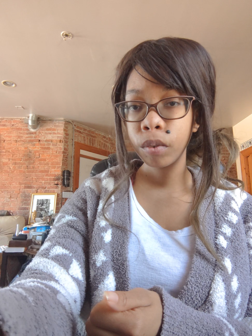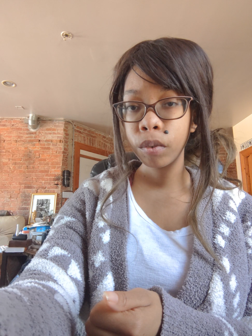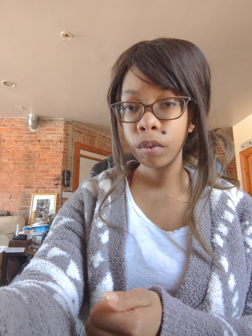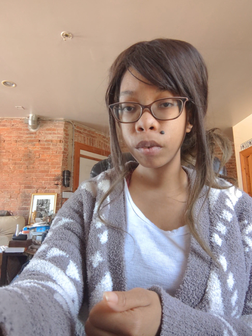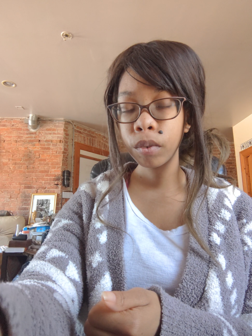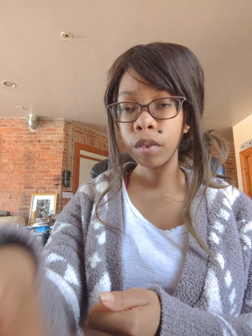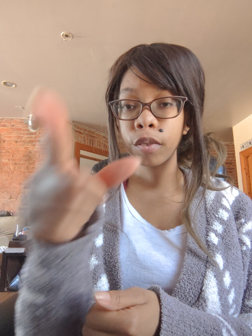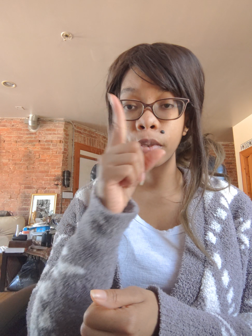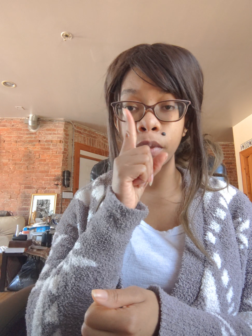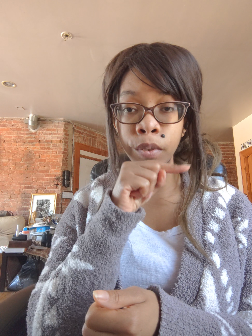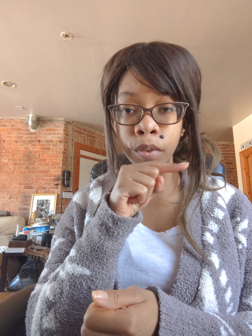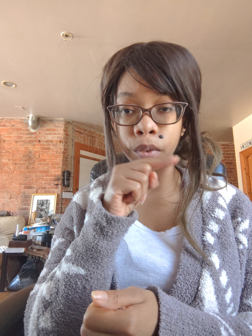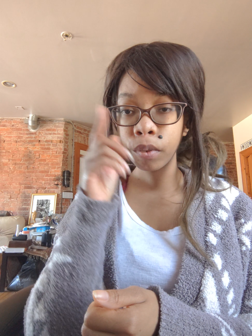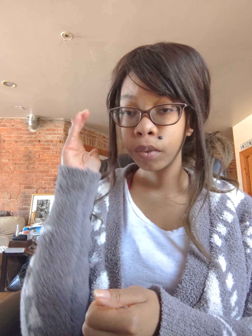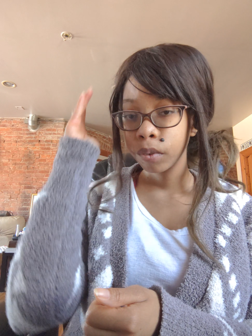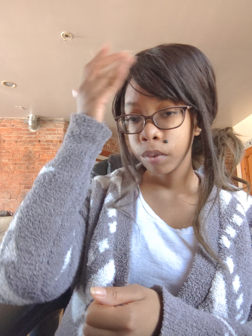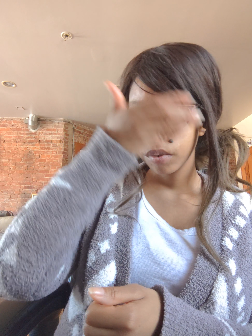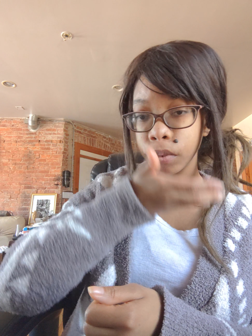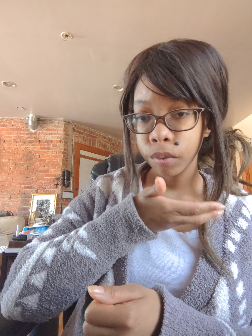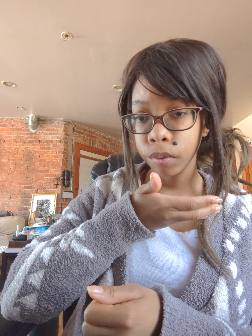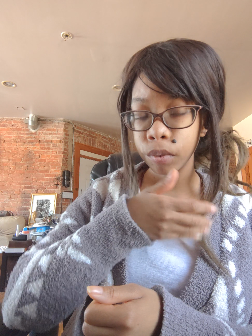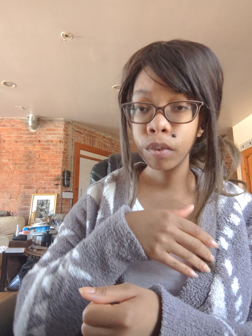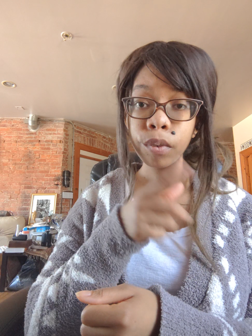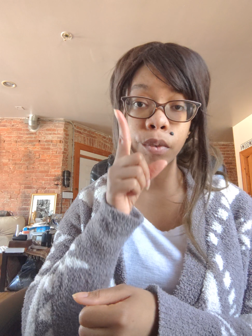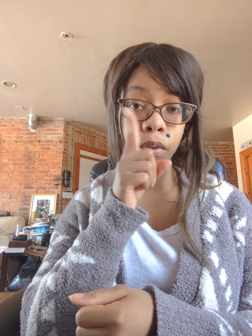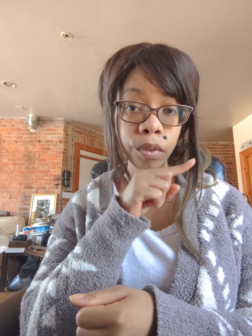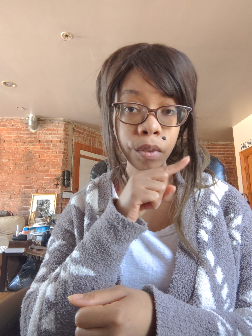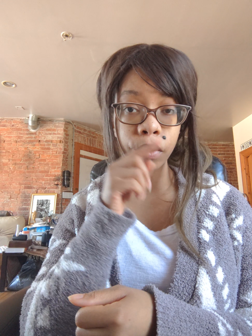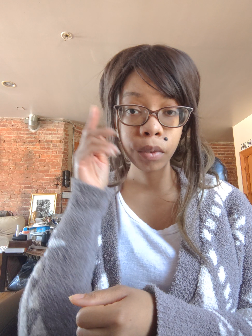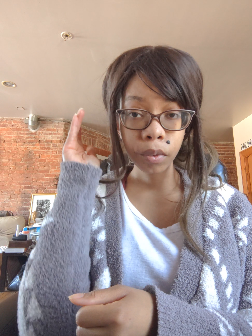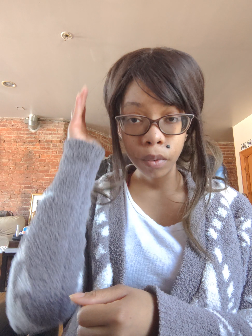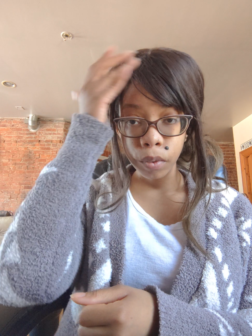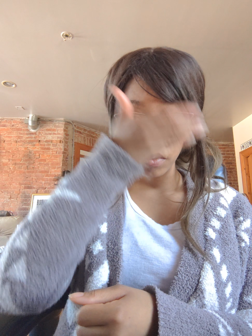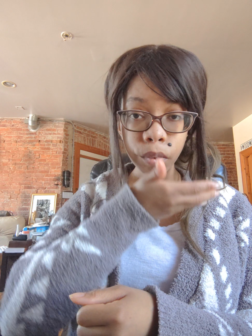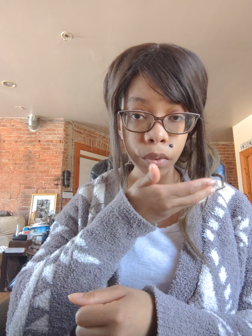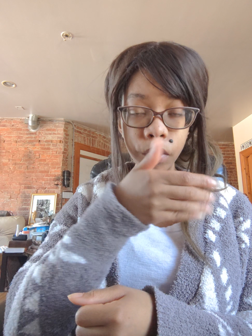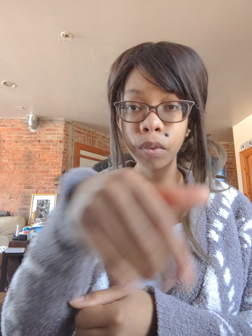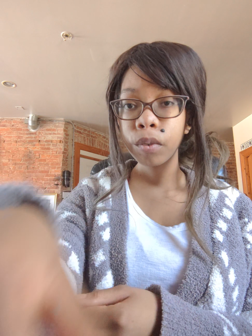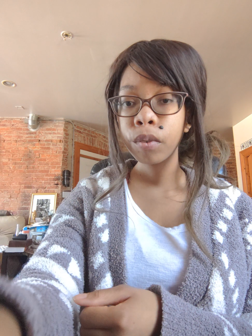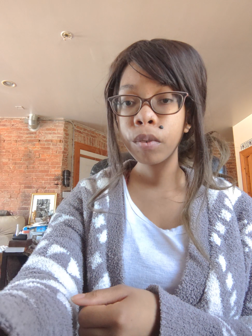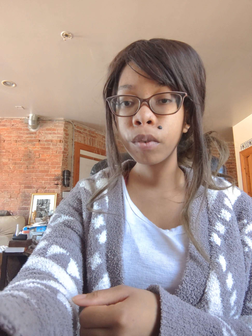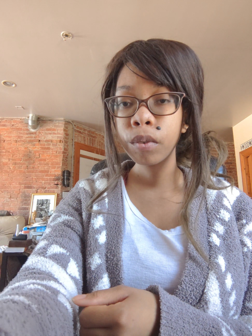pretend